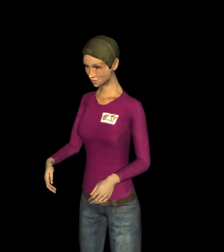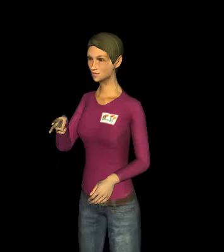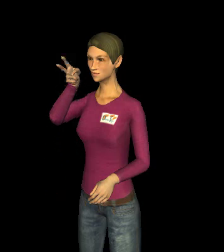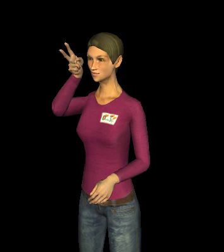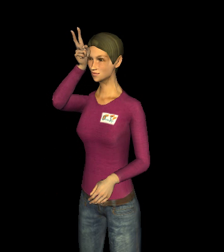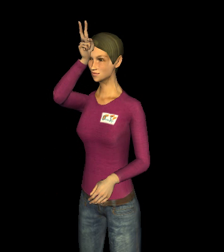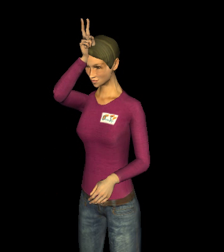غبي